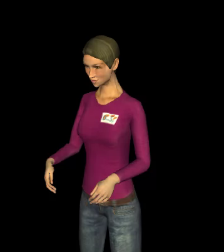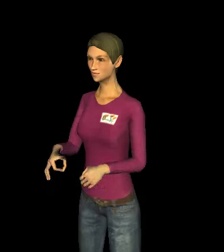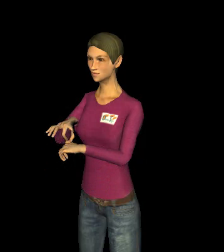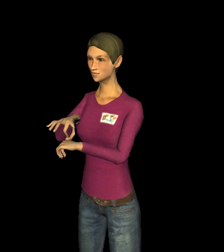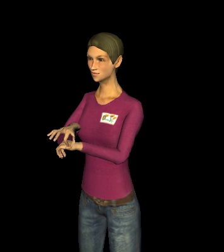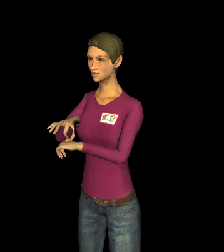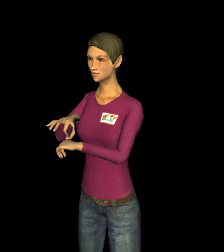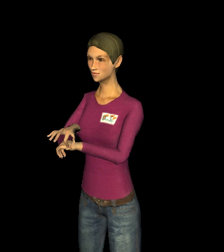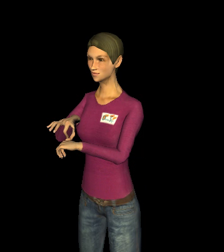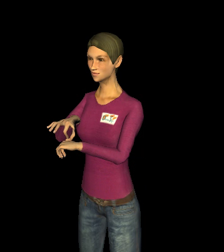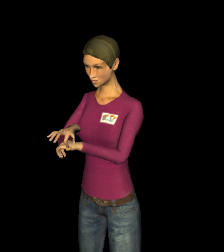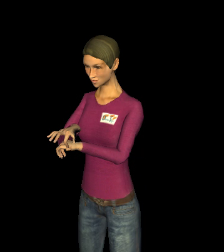مريض